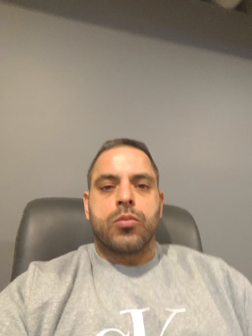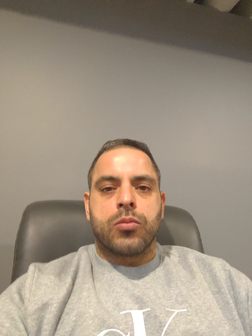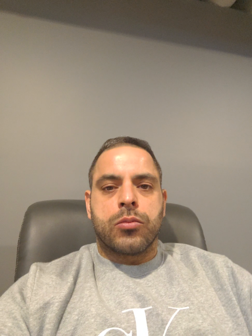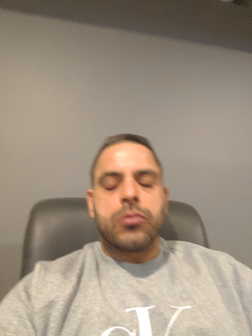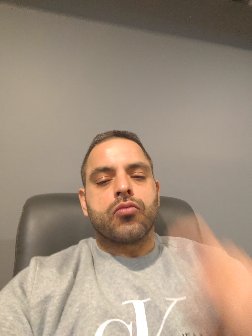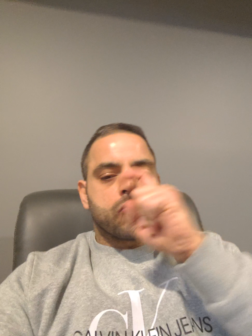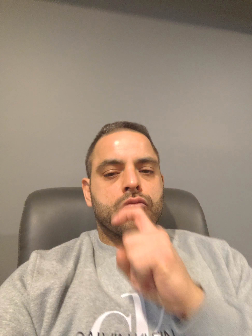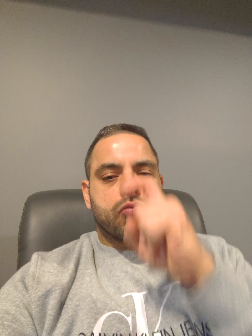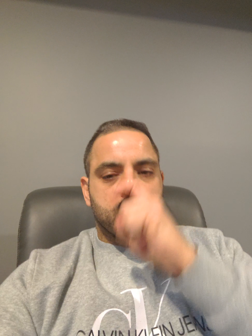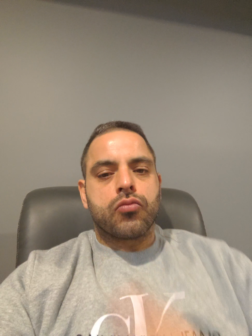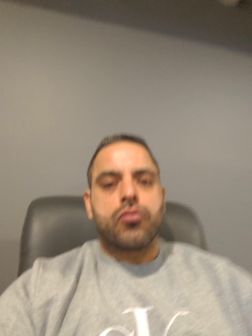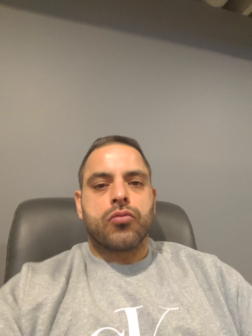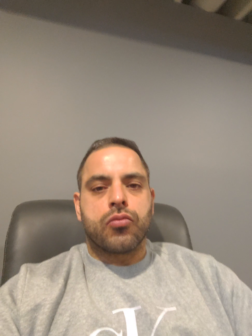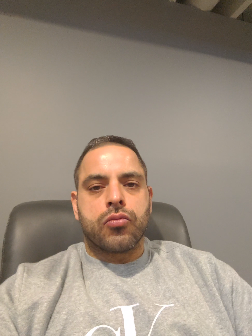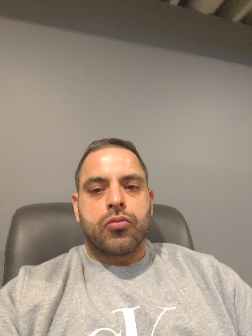doll